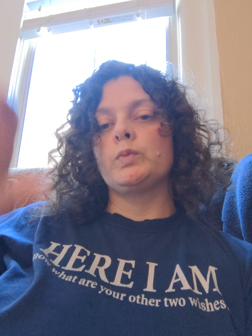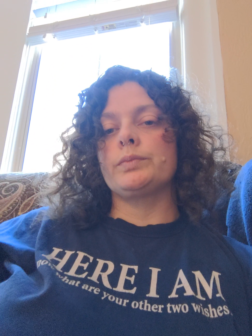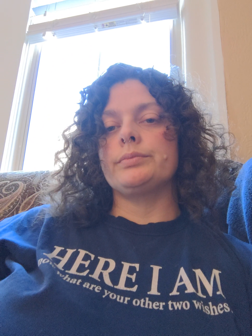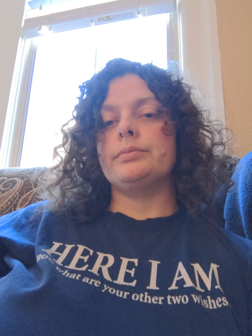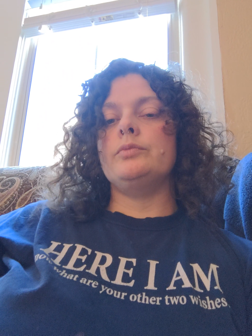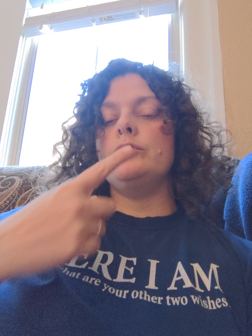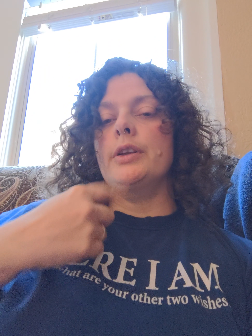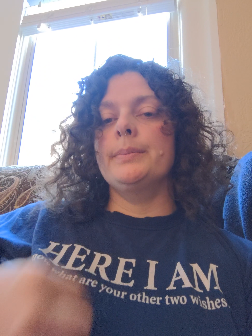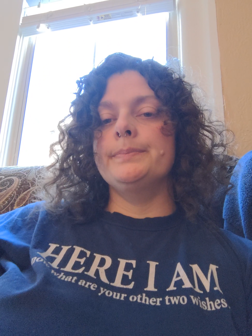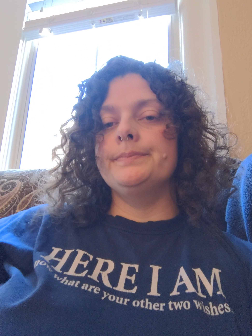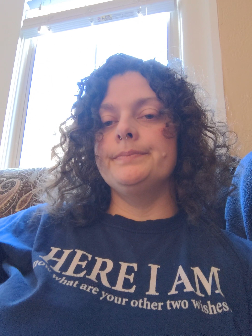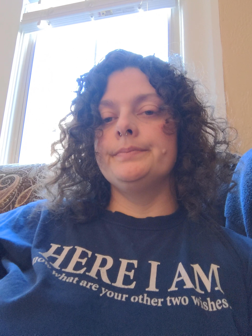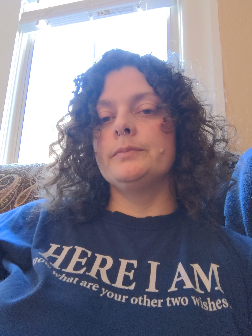red